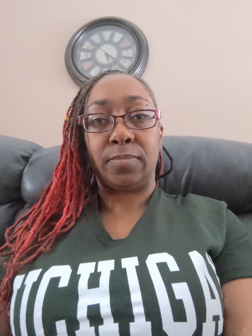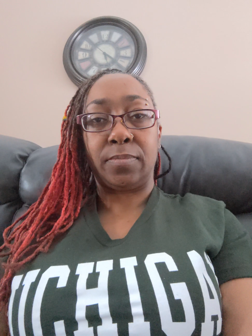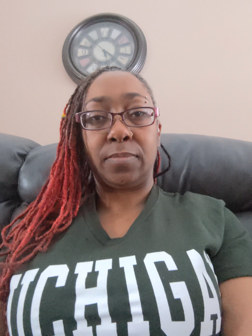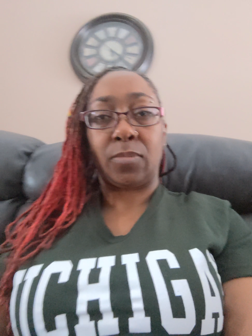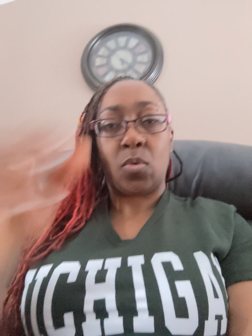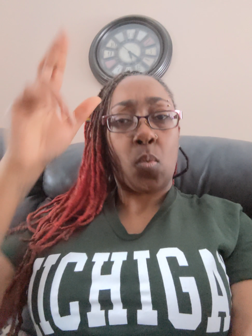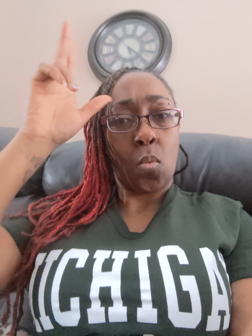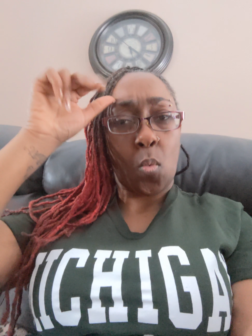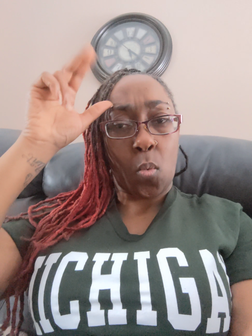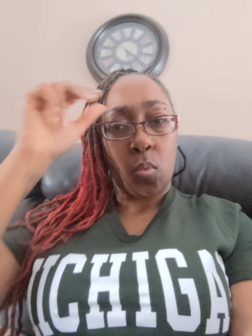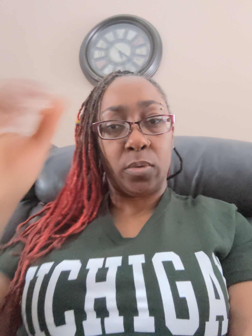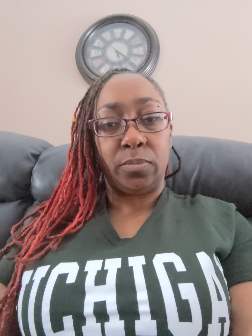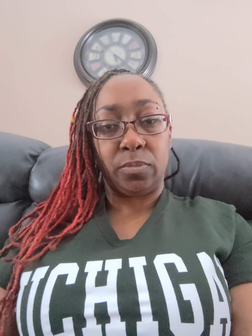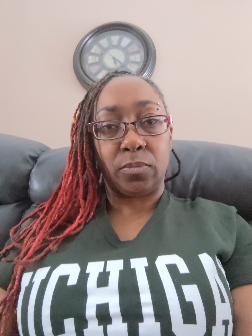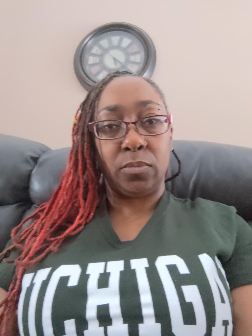horse